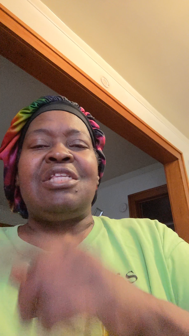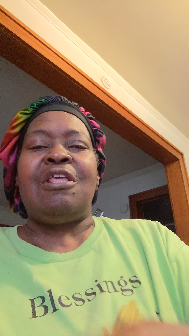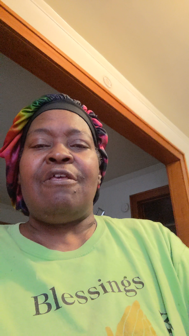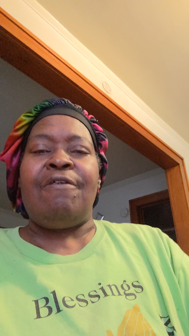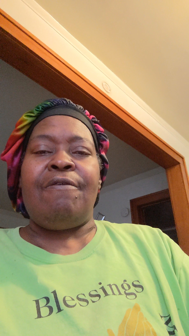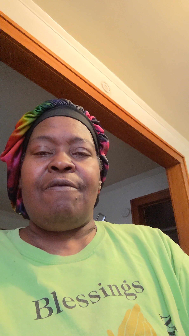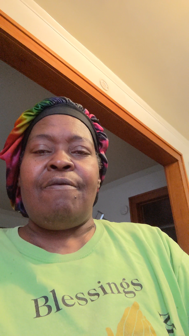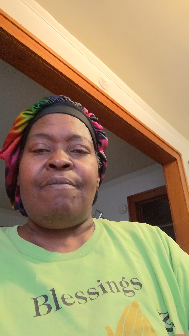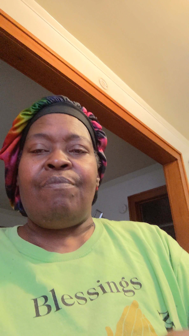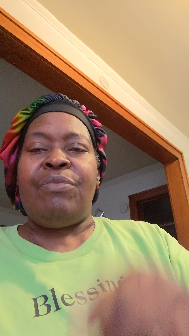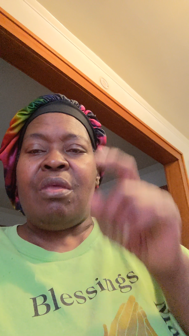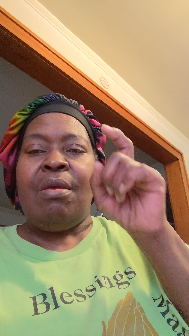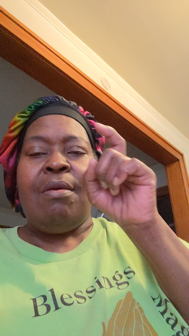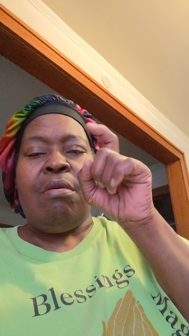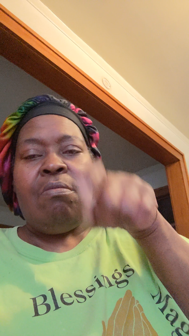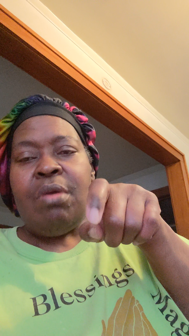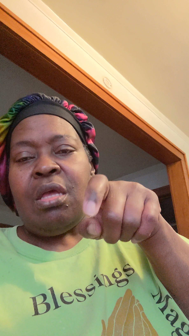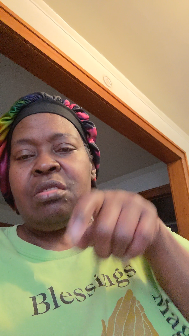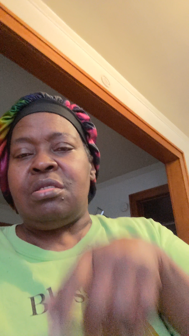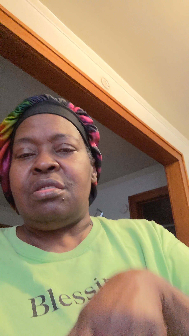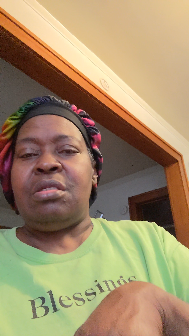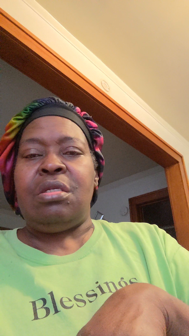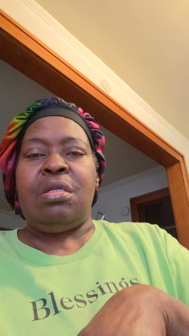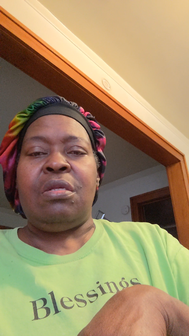must